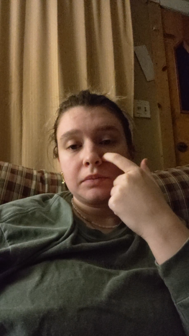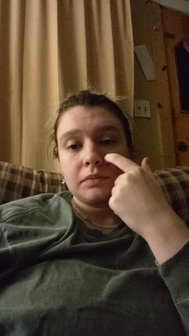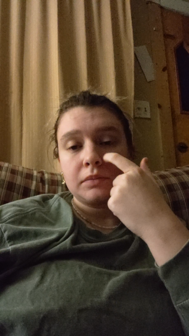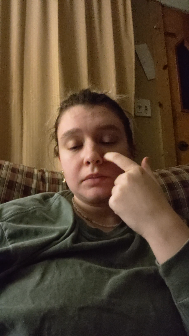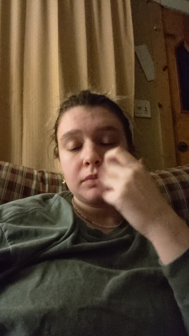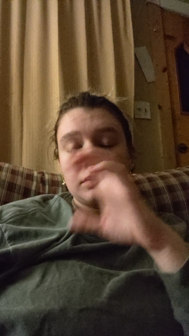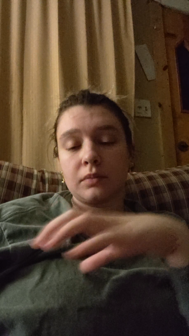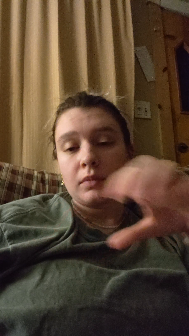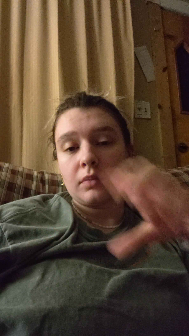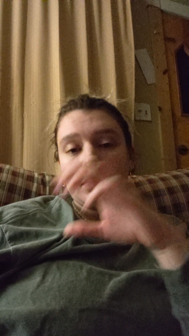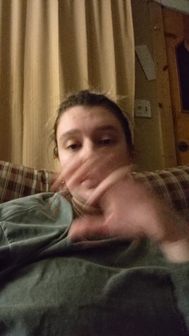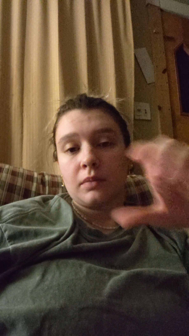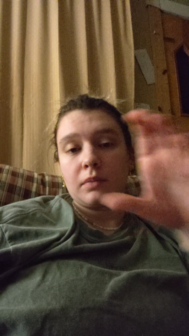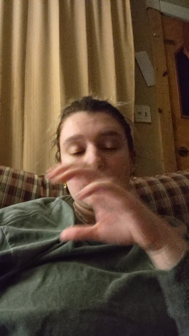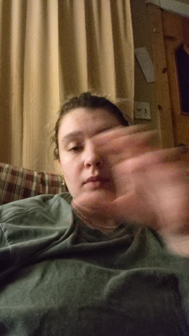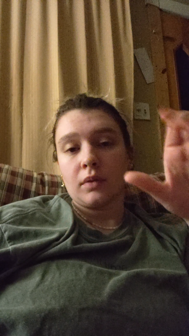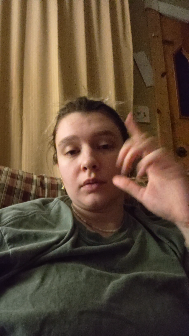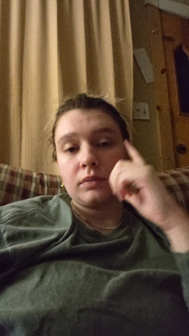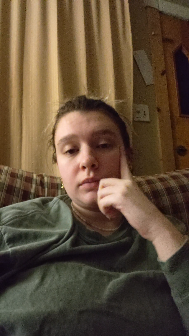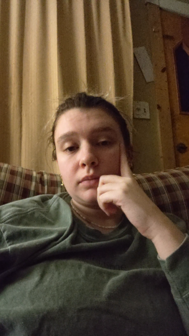block